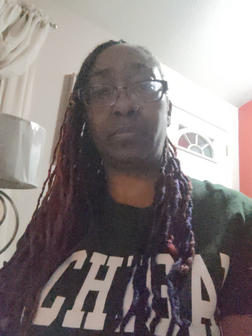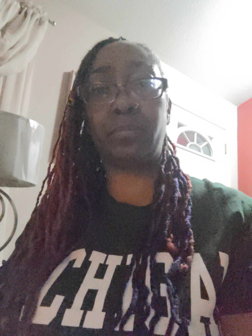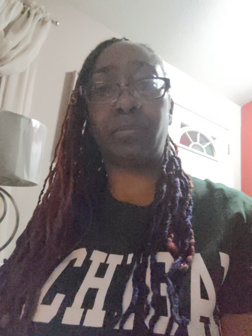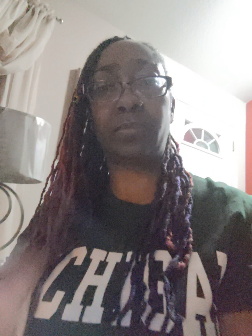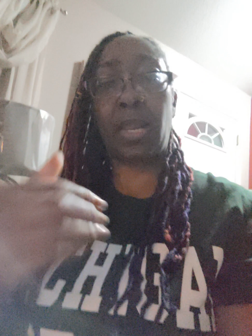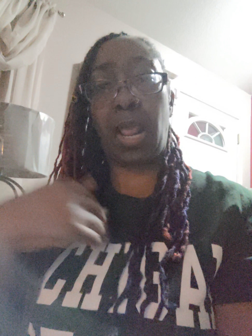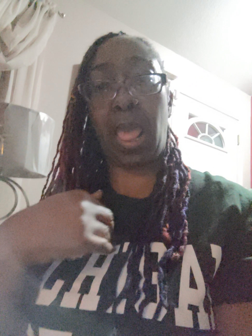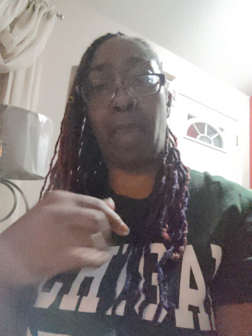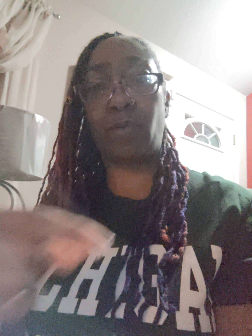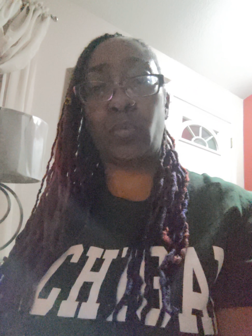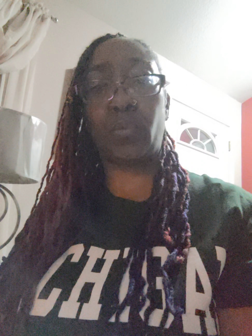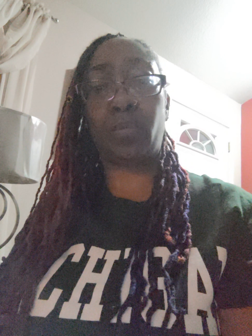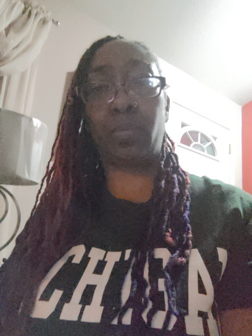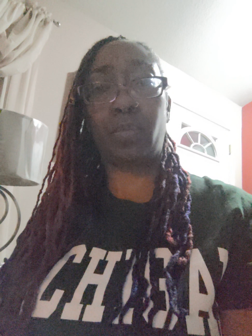have to